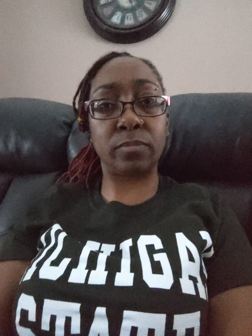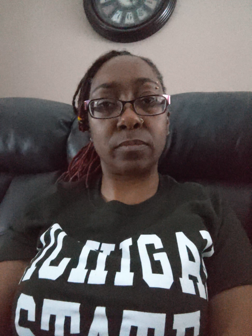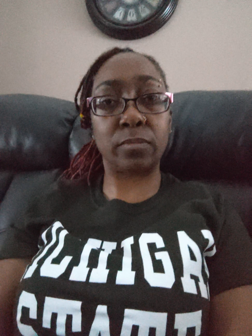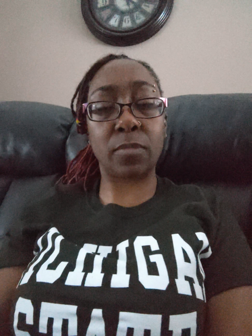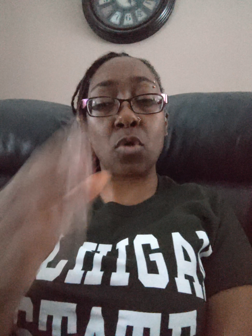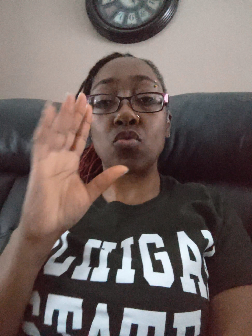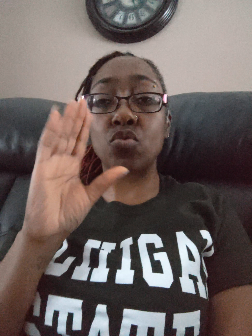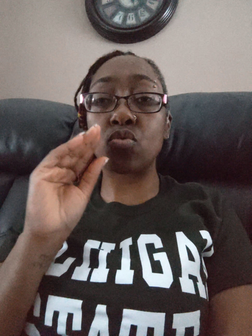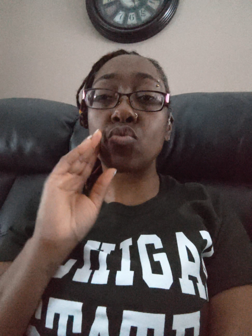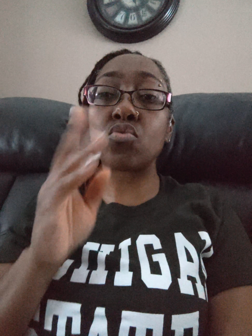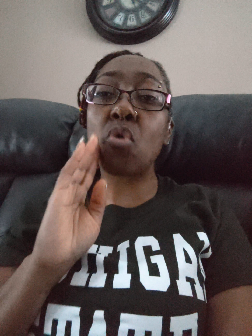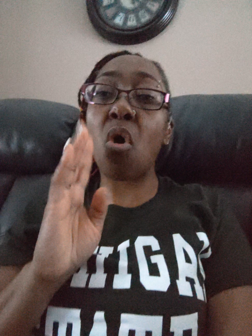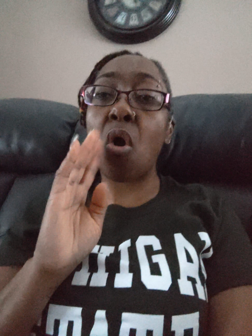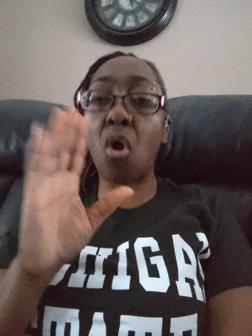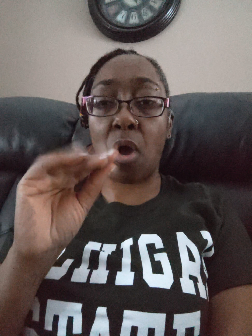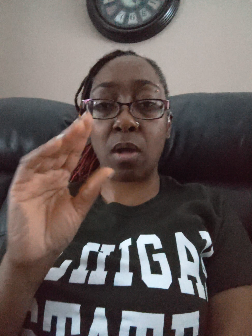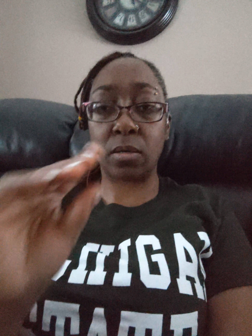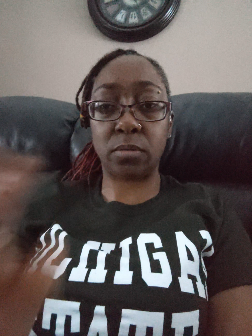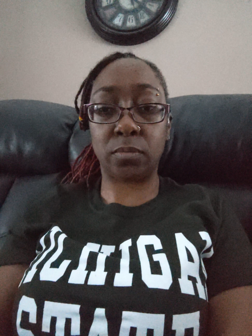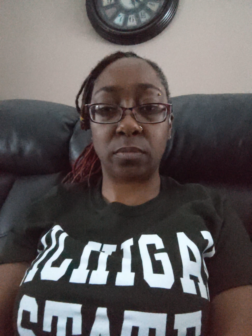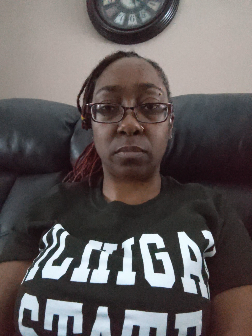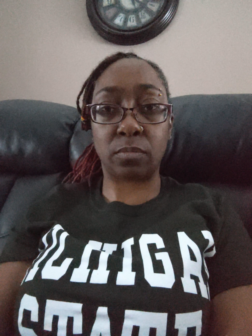talk